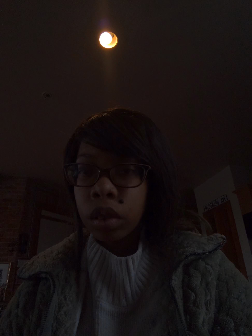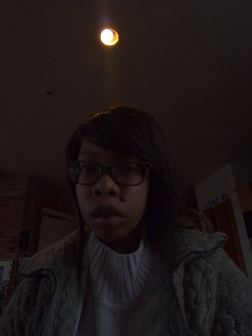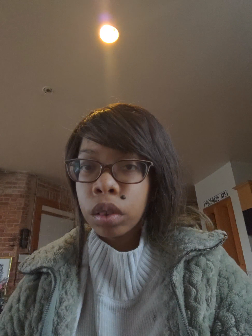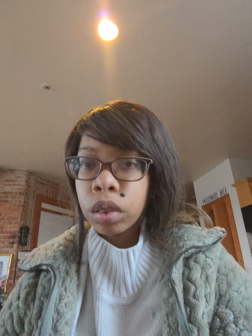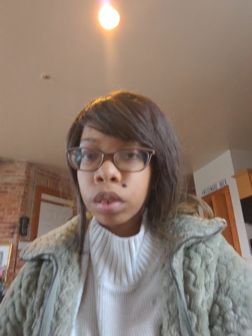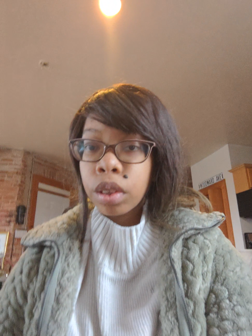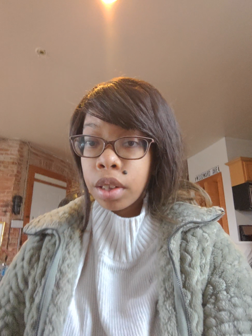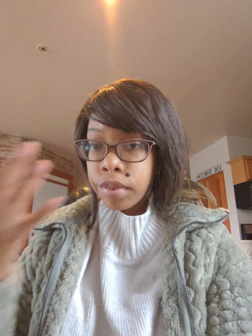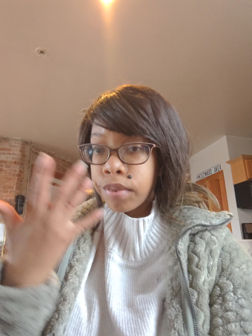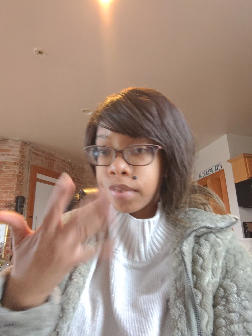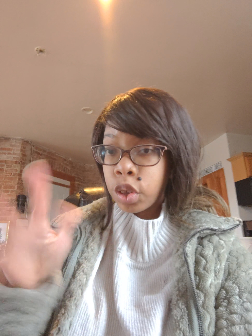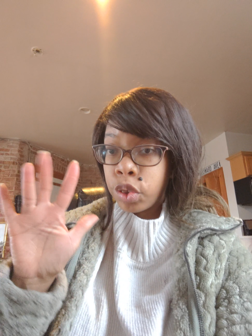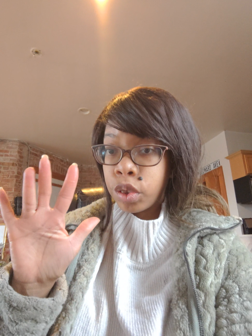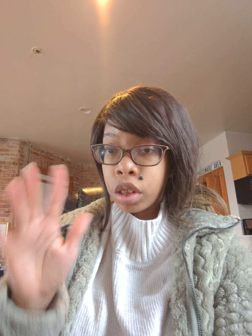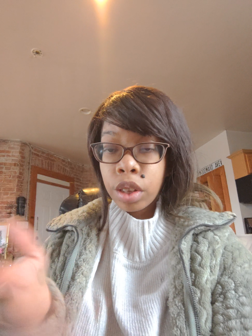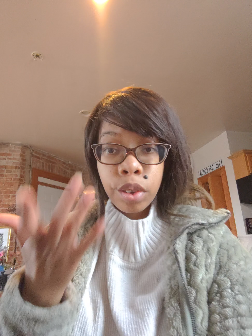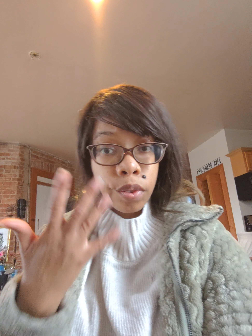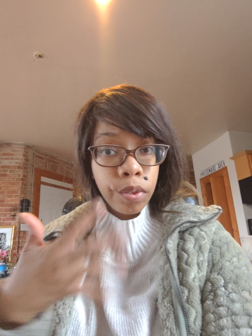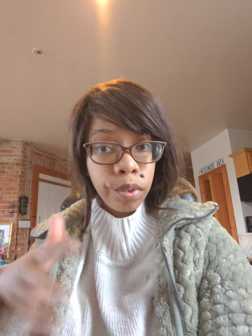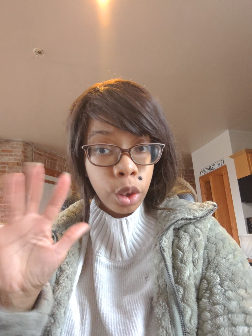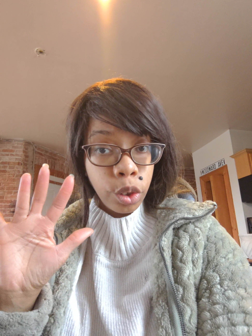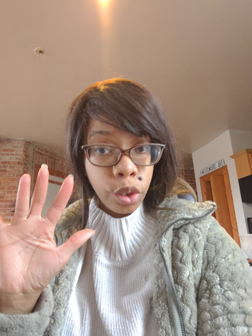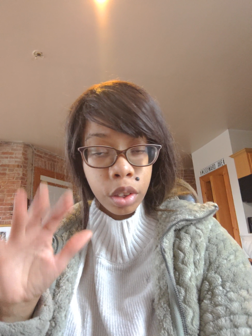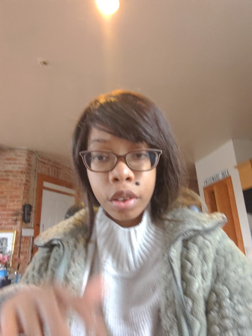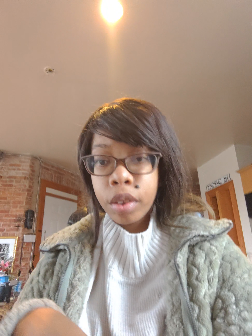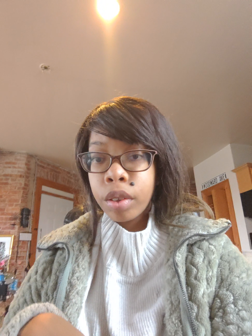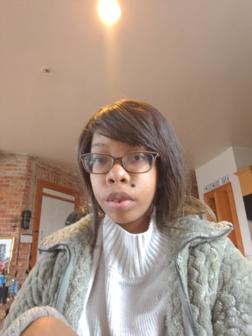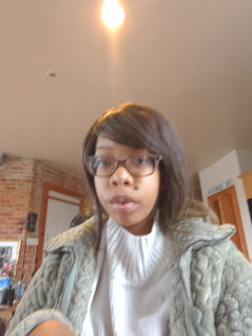finish